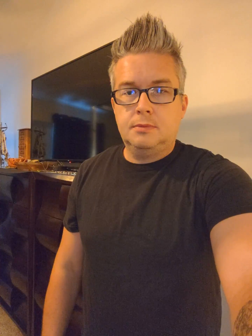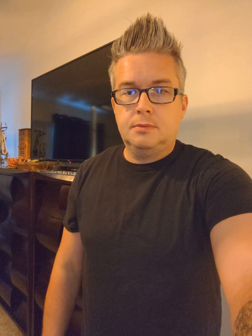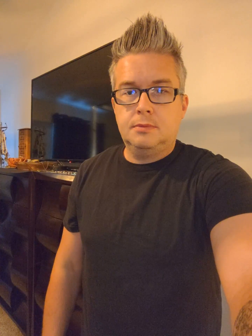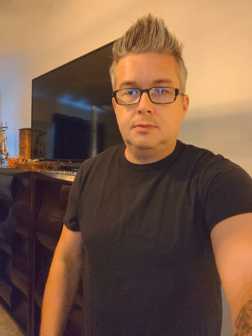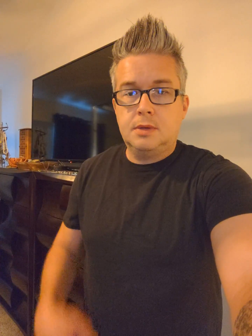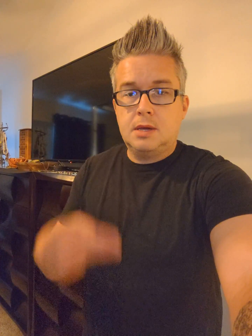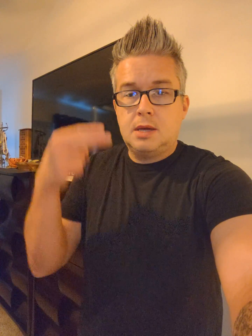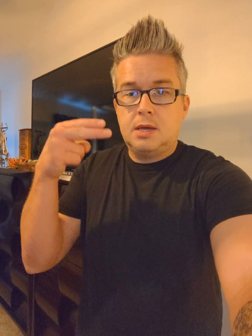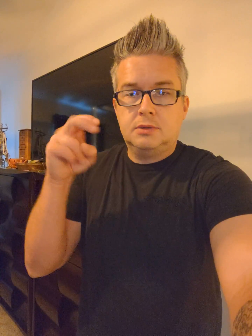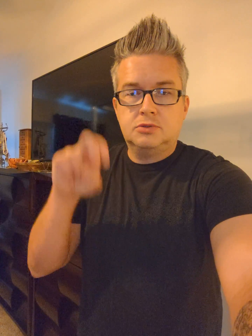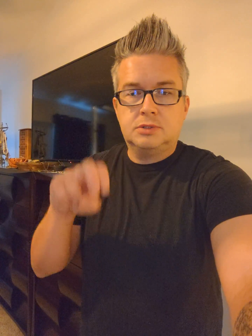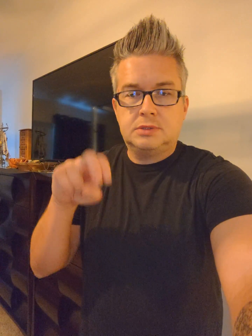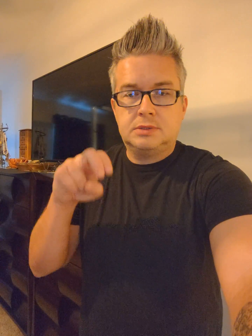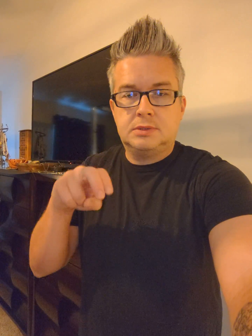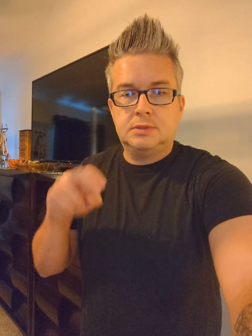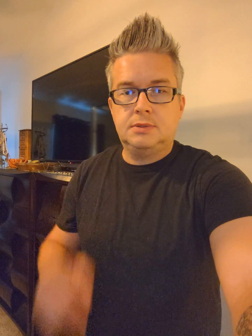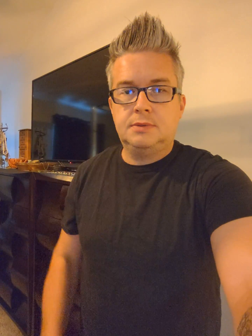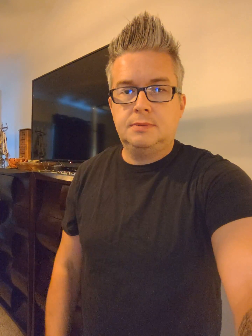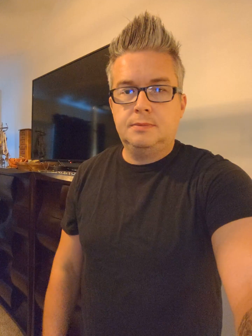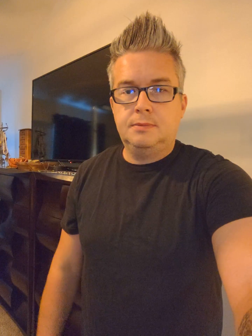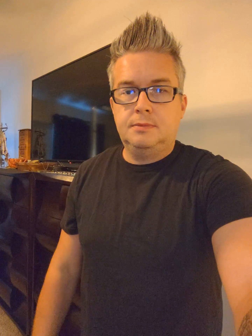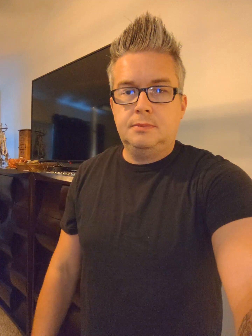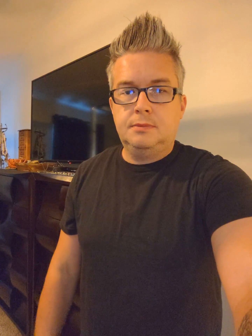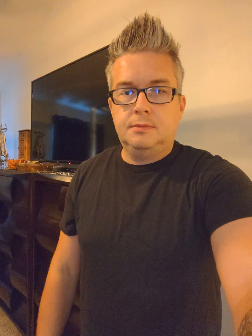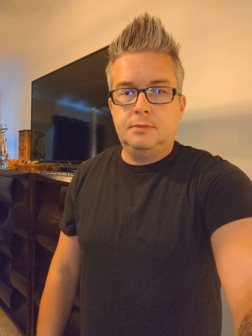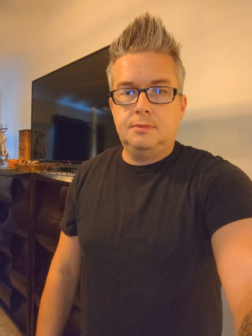high chair